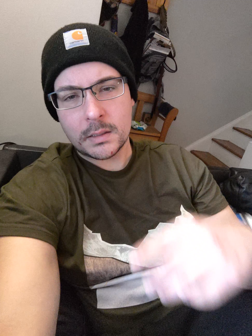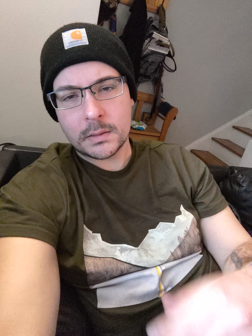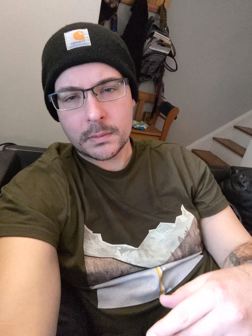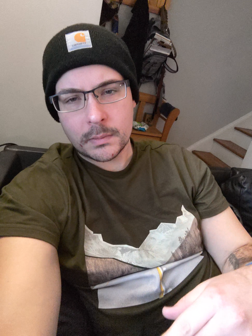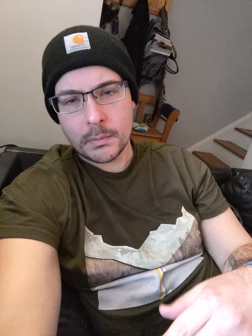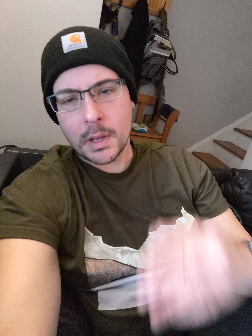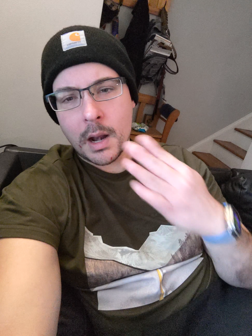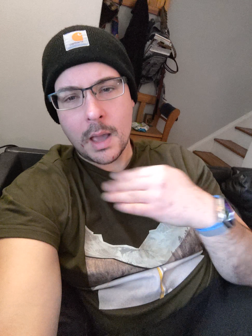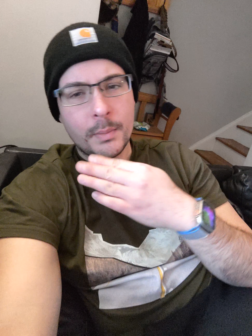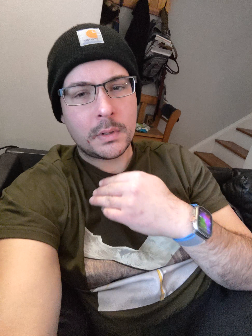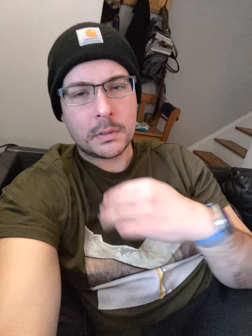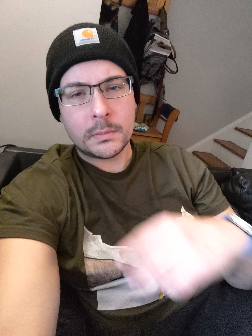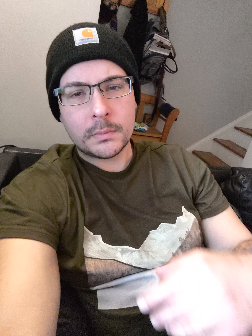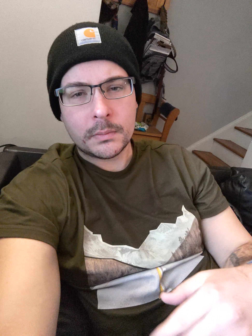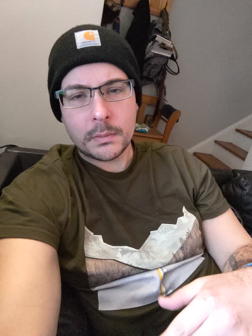napkin